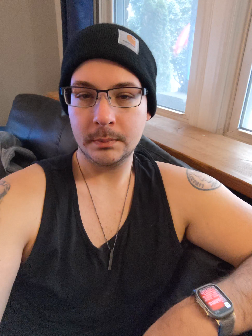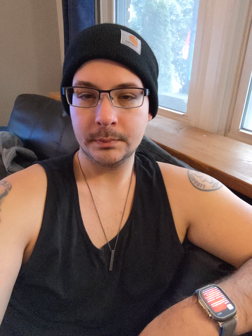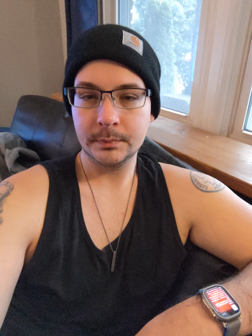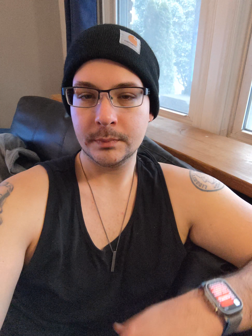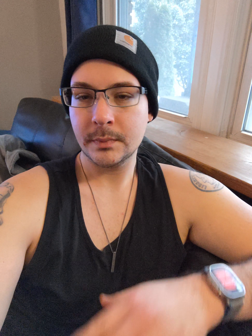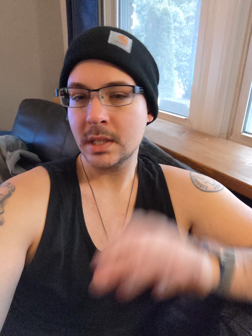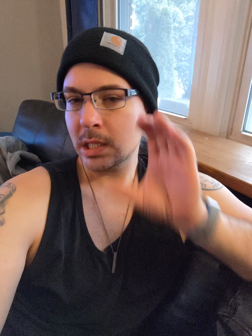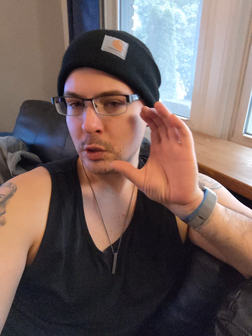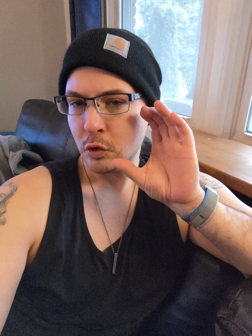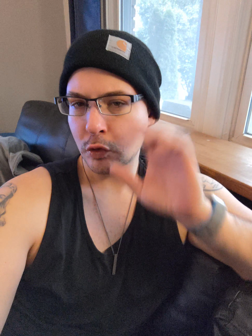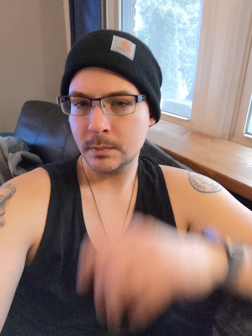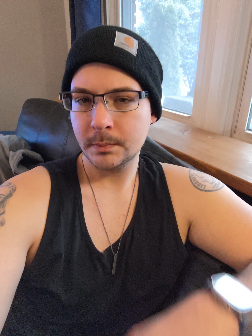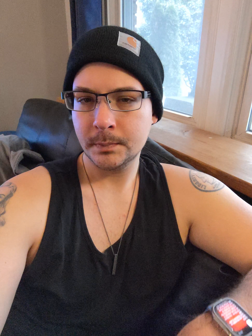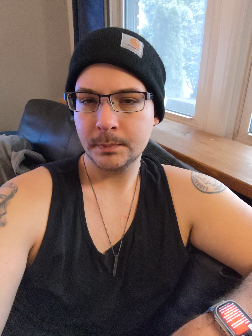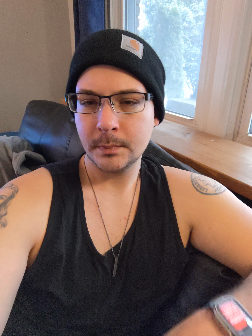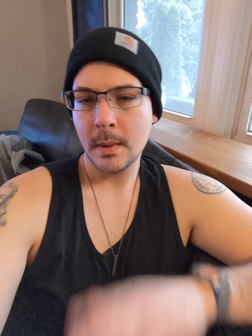hear